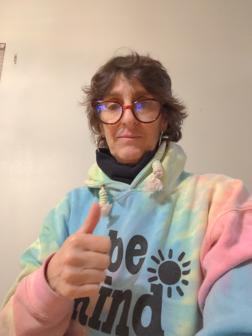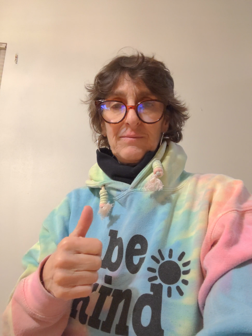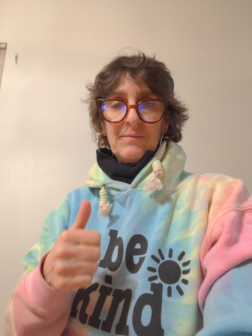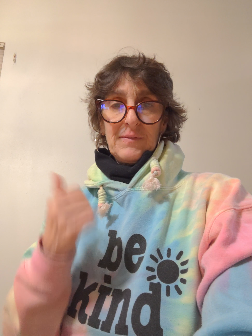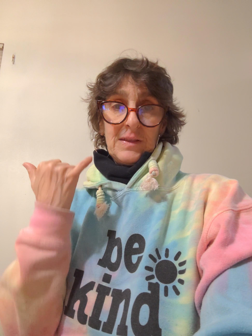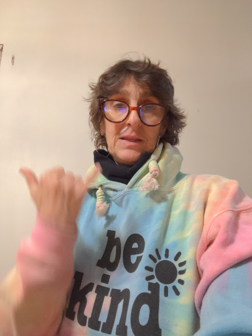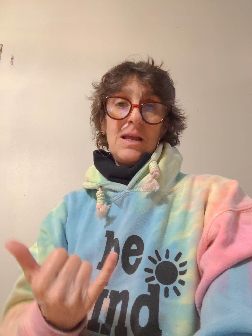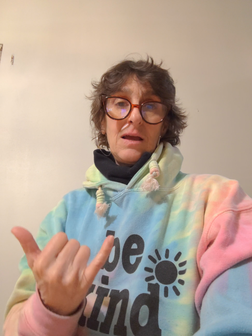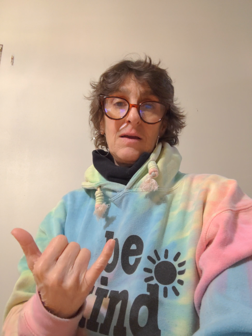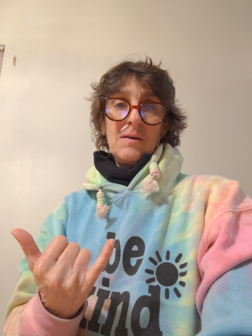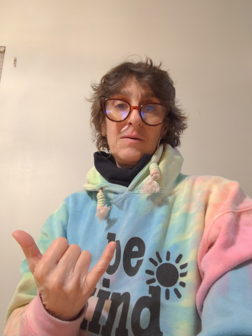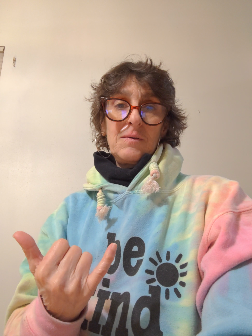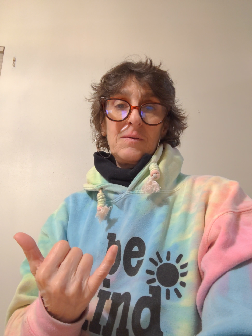now